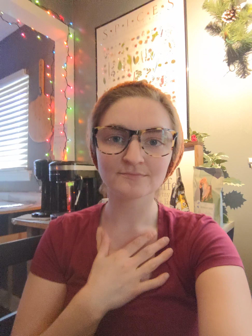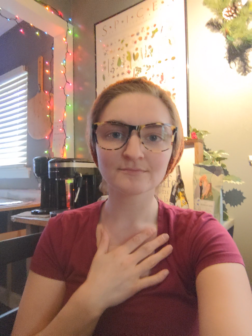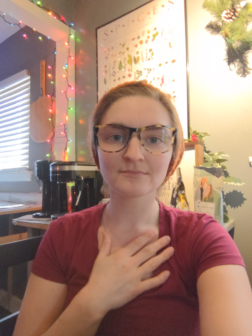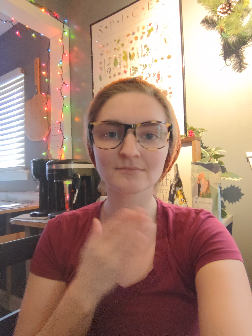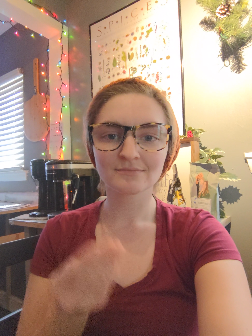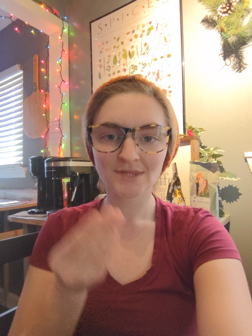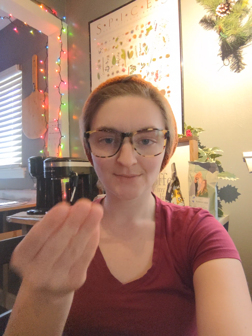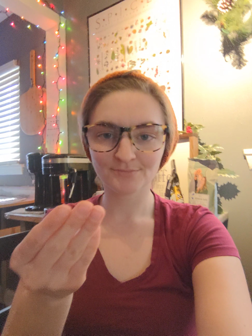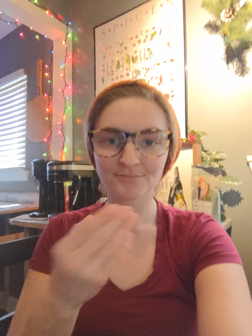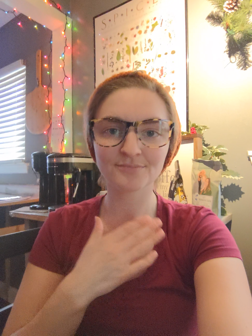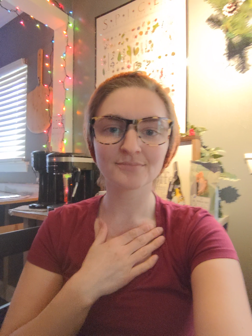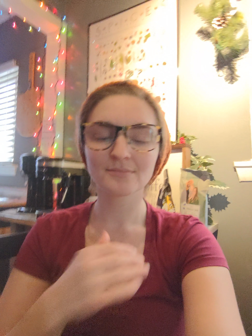give